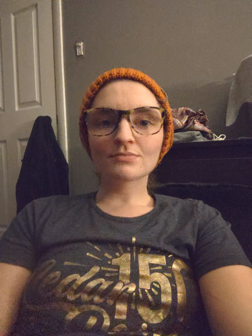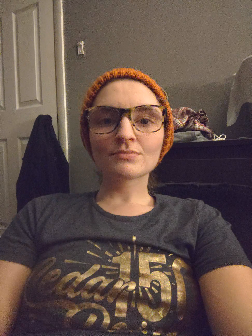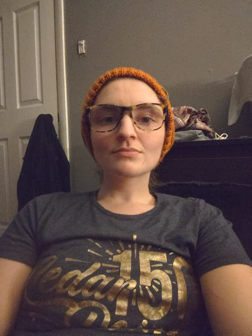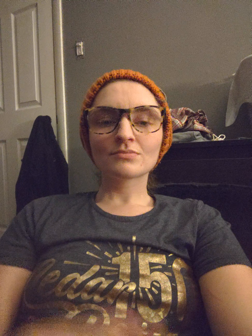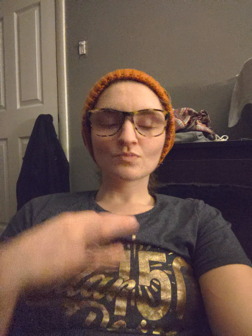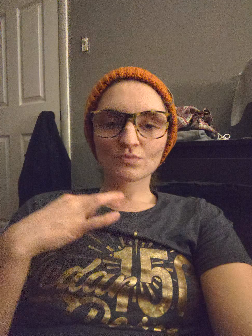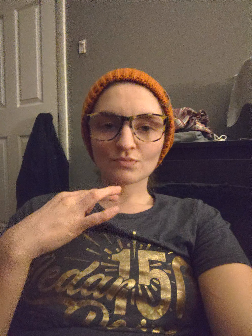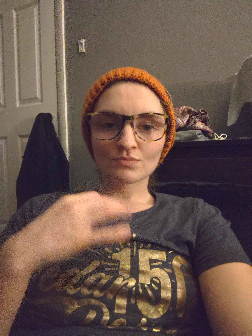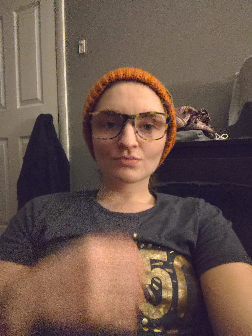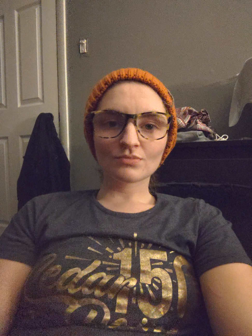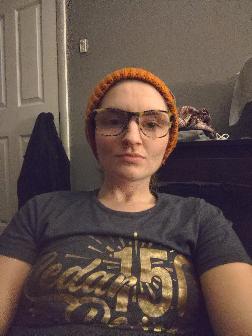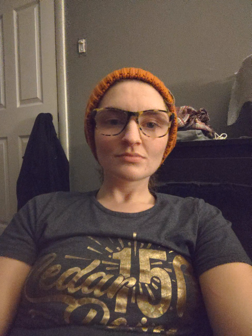shirt